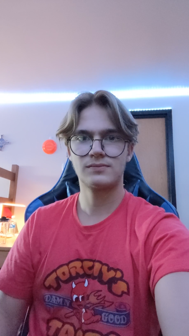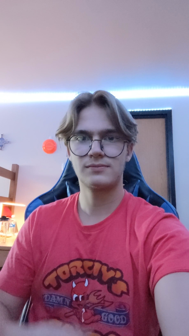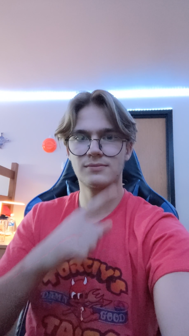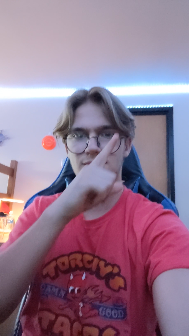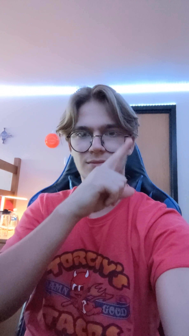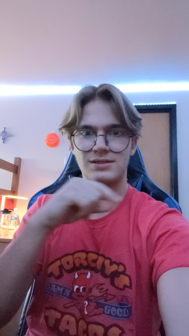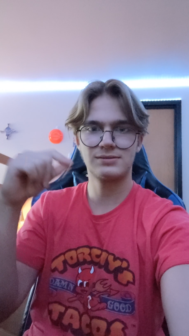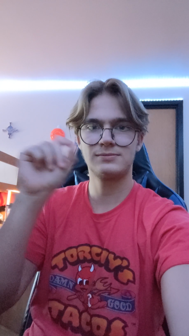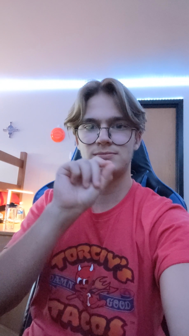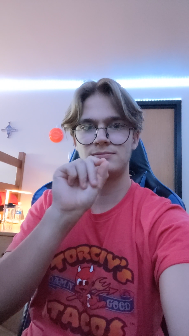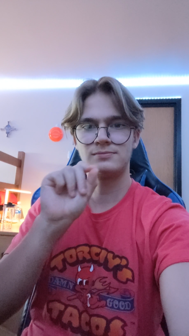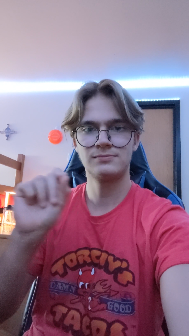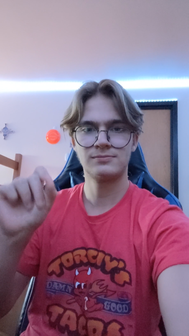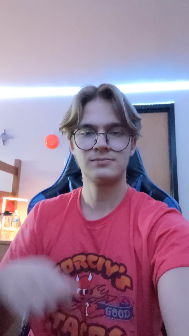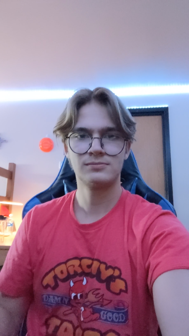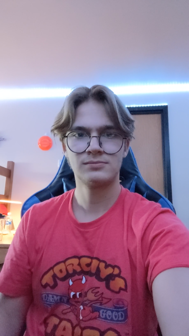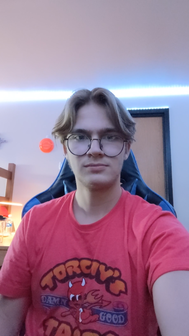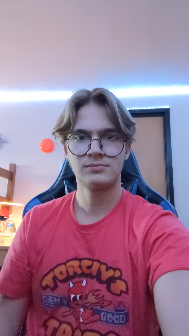peas